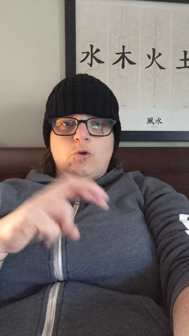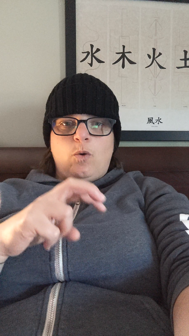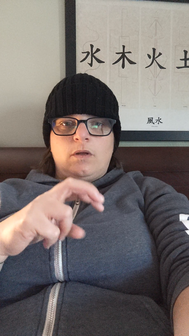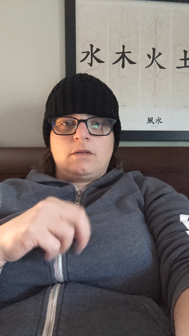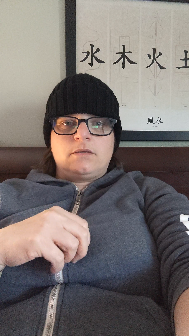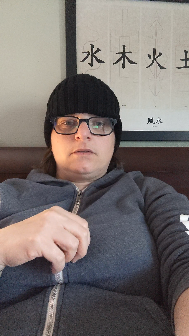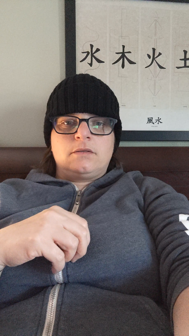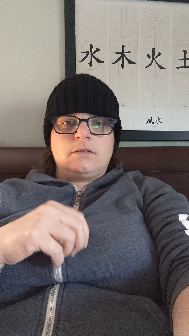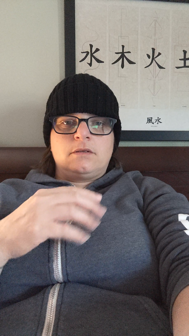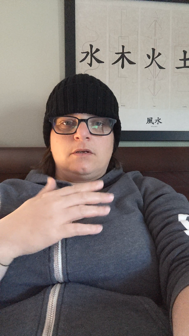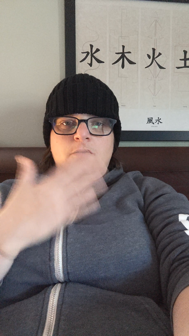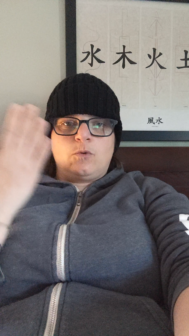all gone